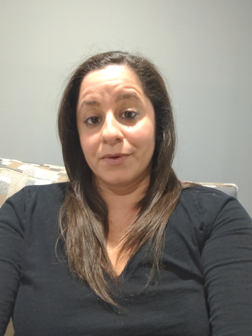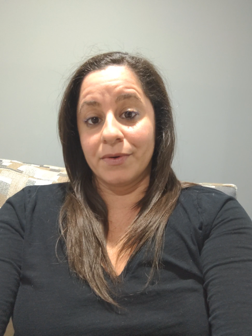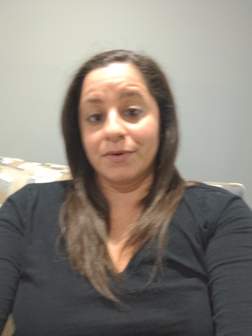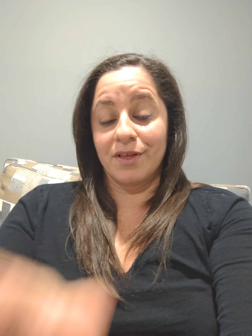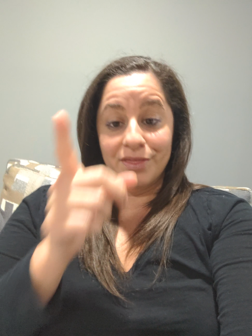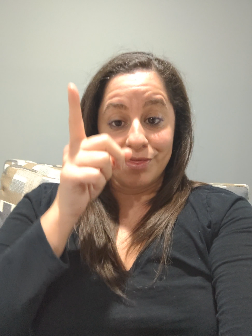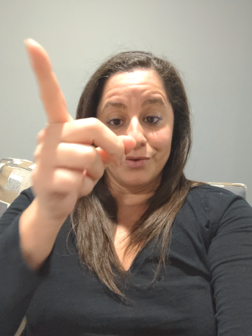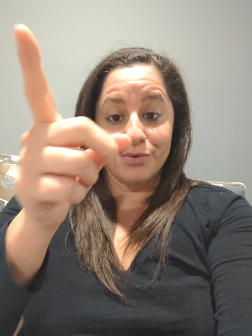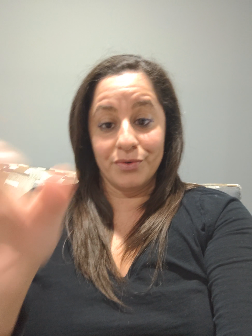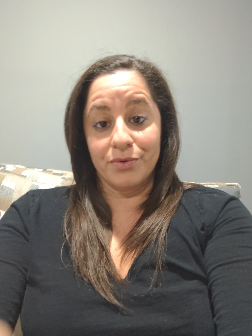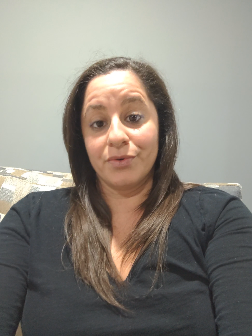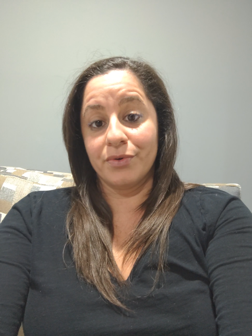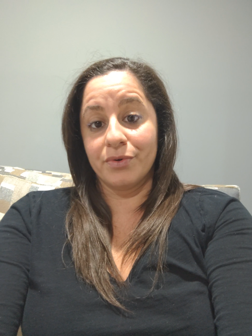there